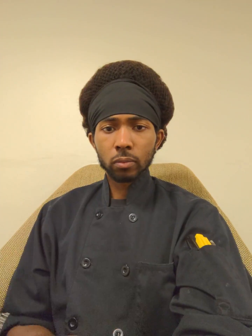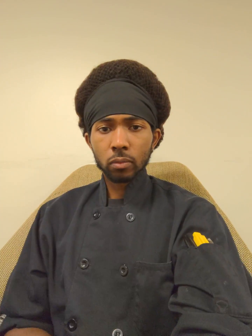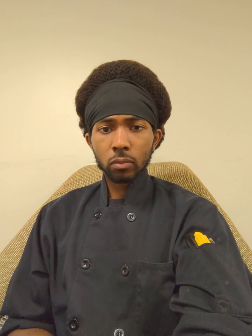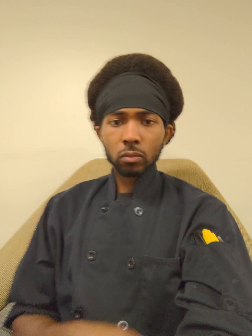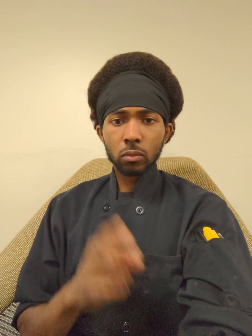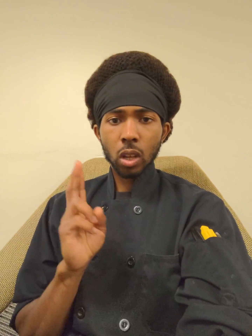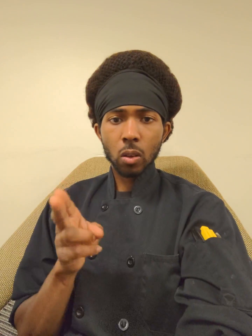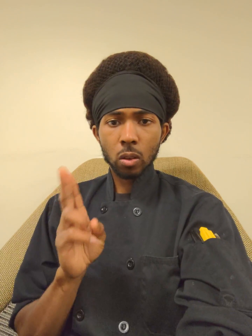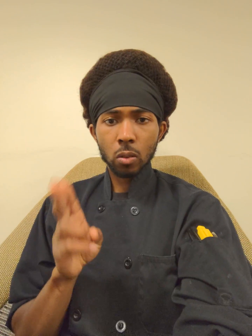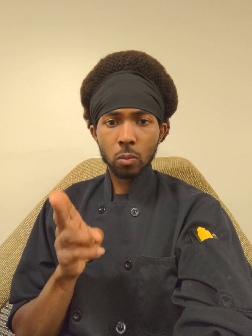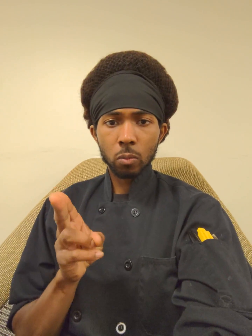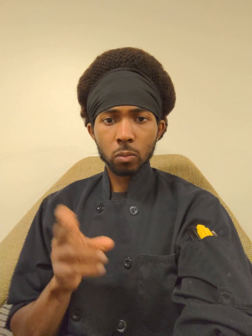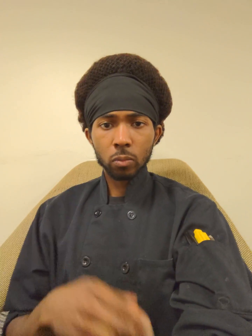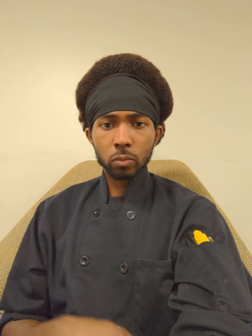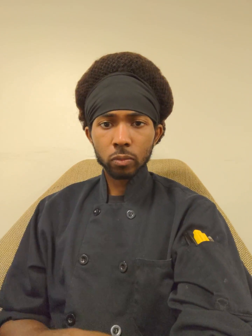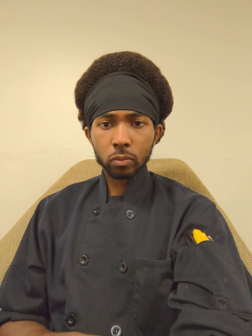hurry